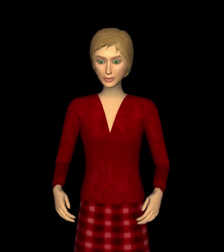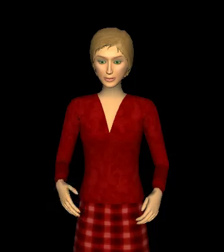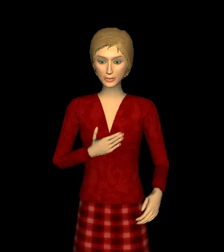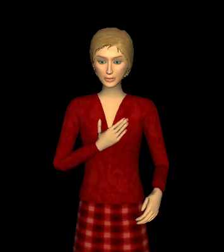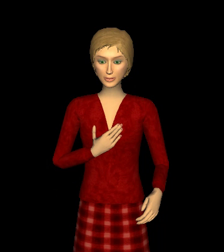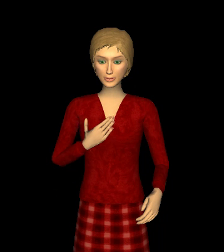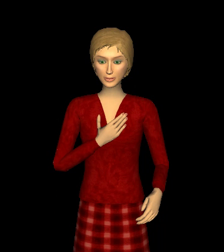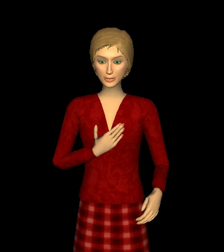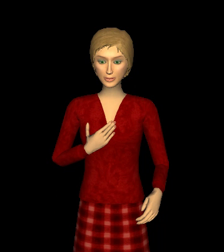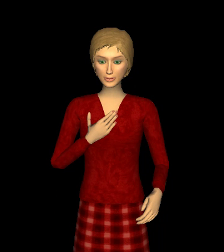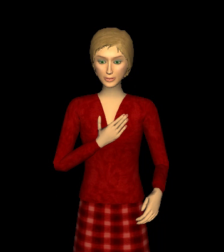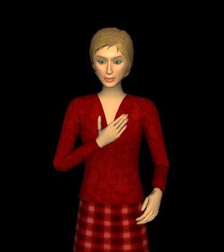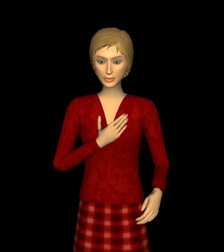سعيد